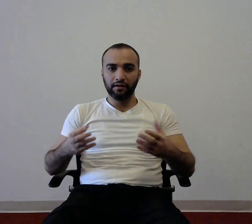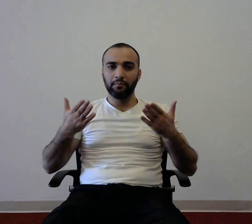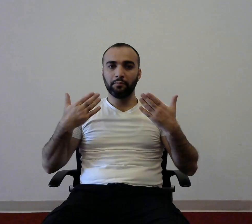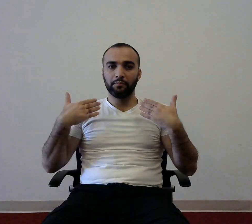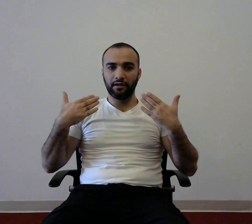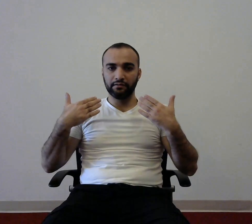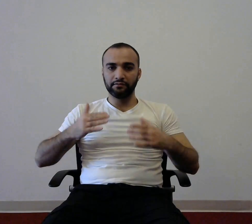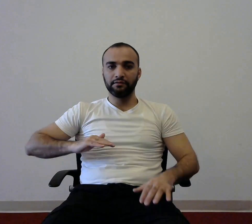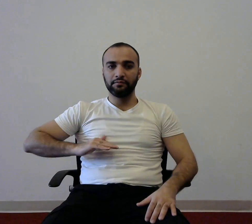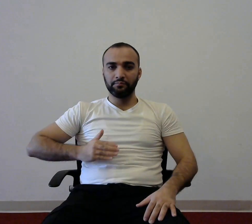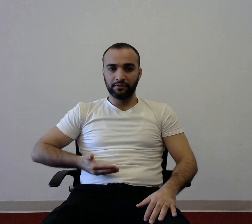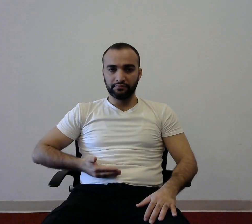bağ